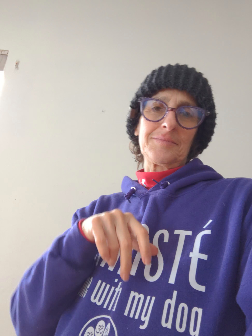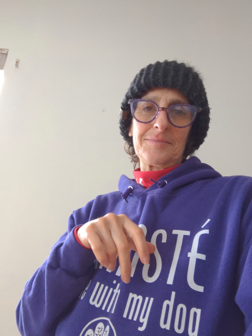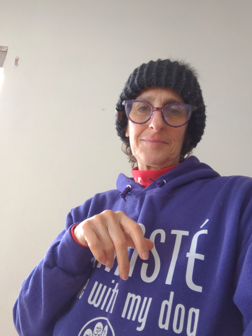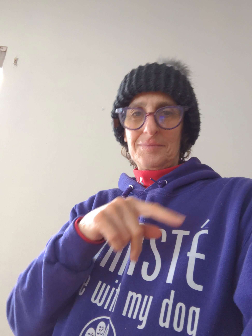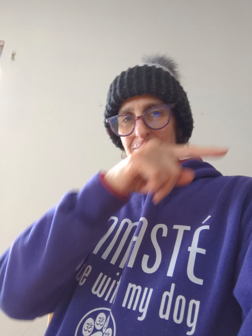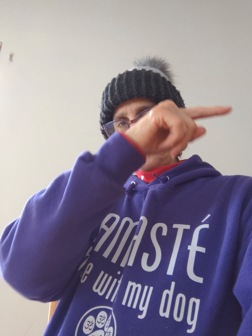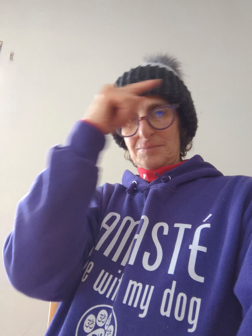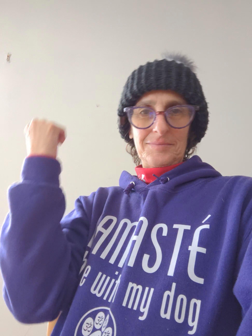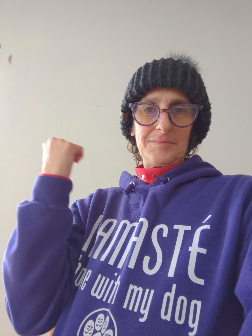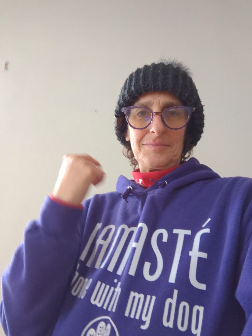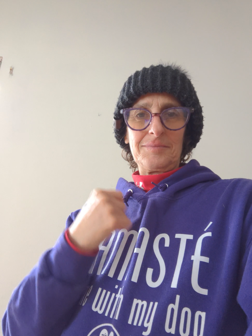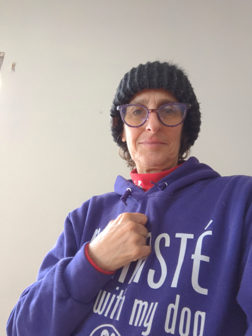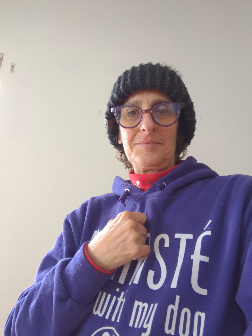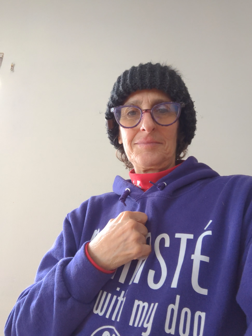black